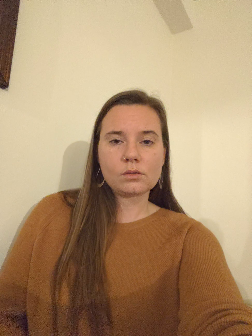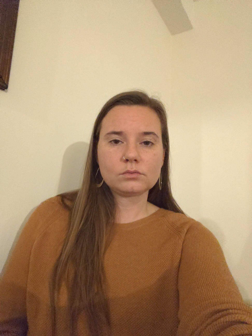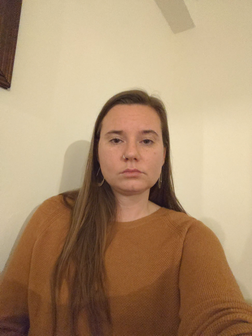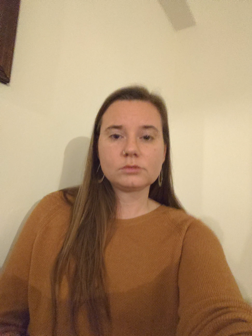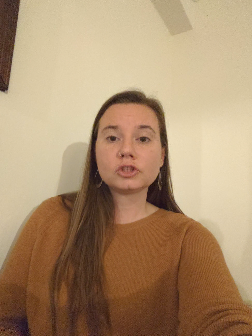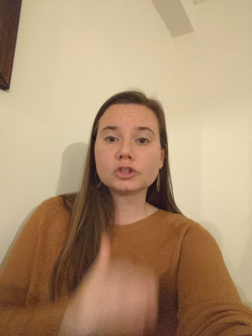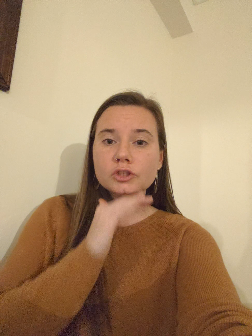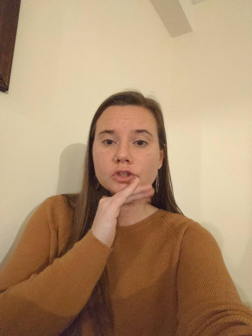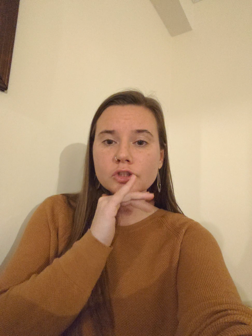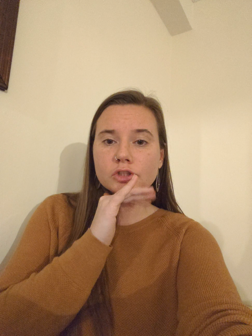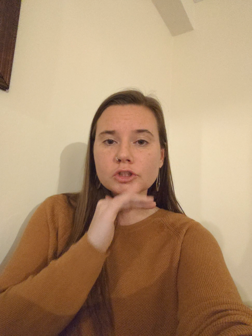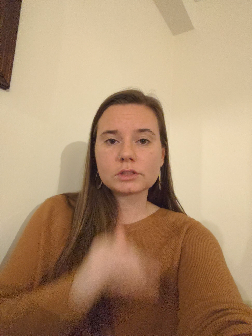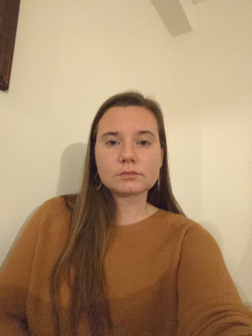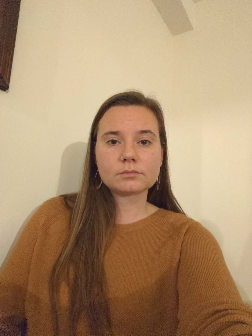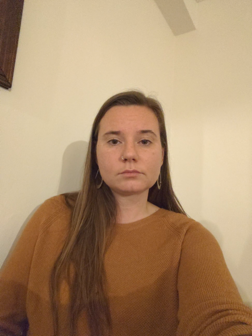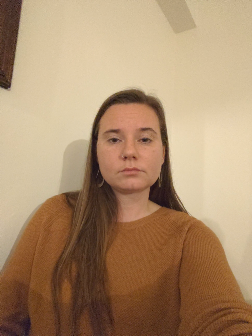dirty